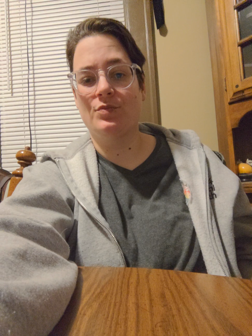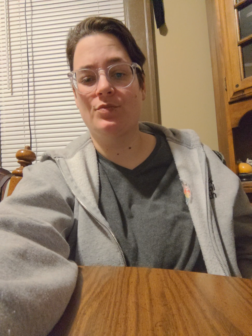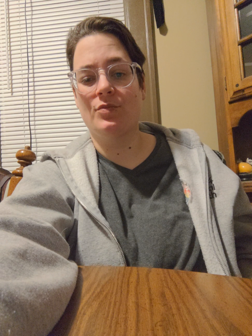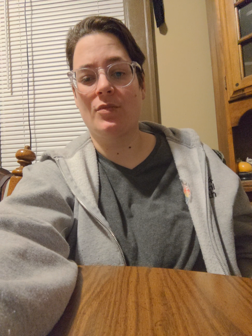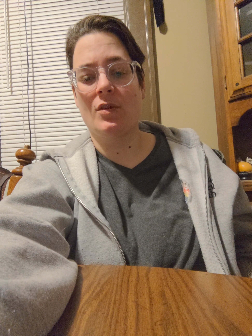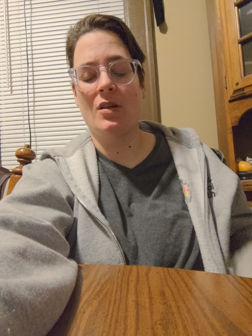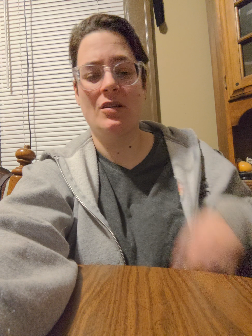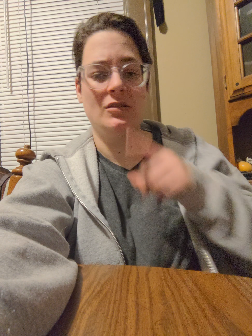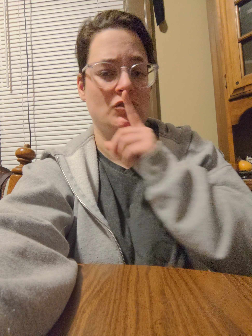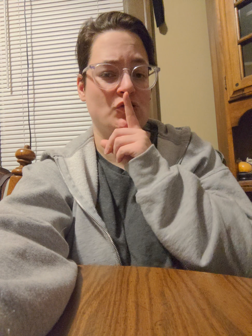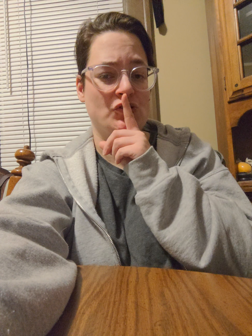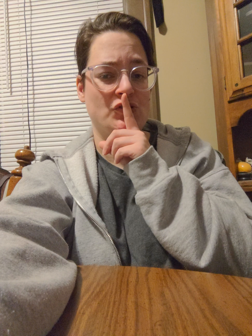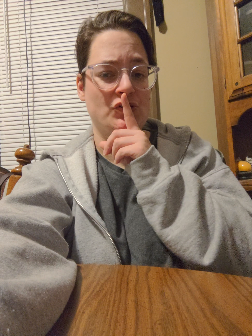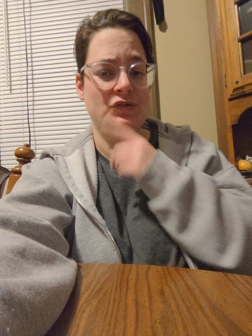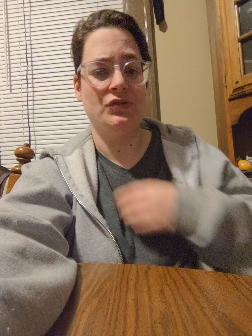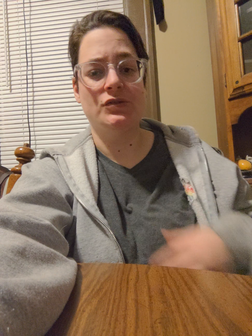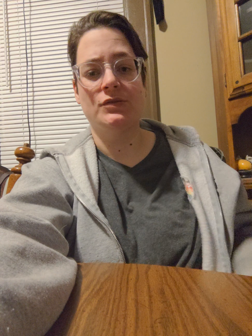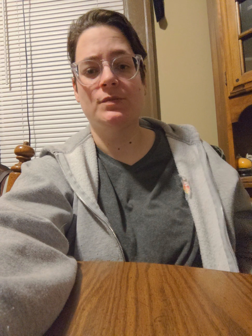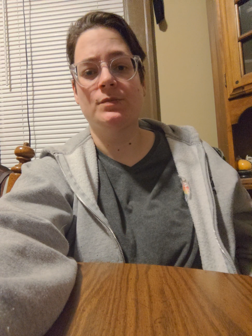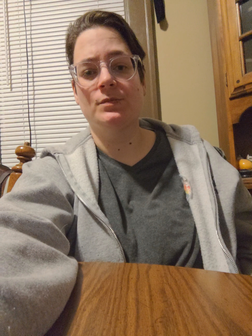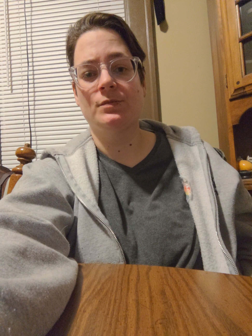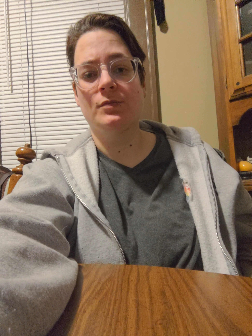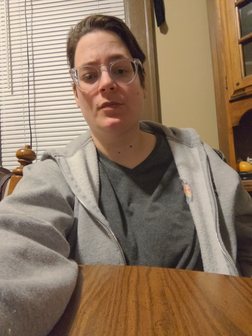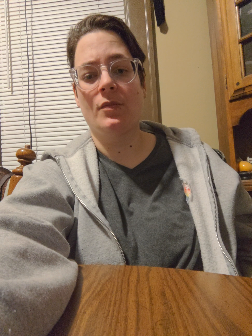shhh